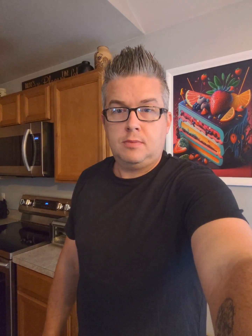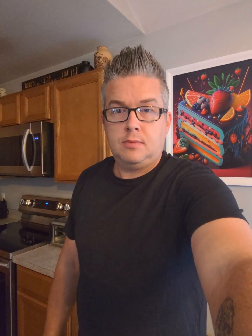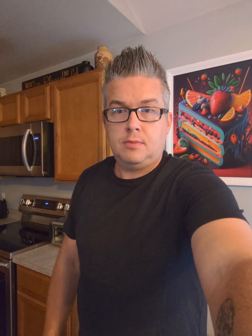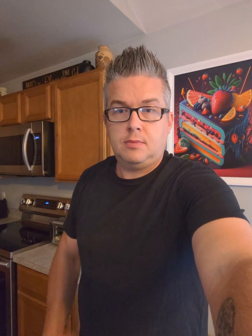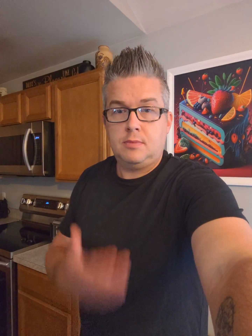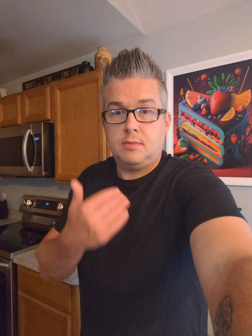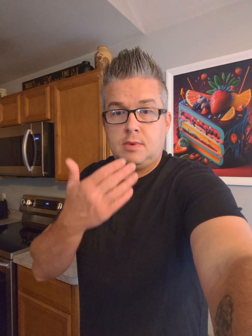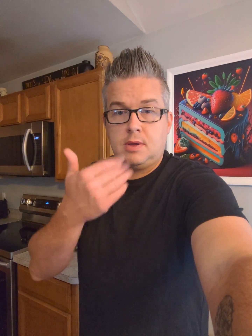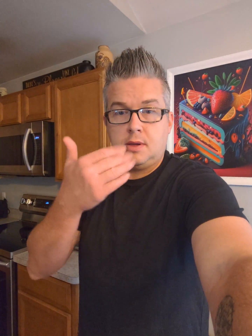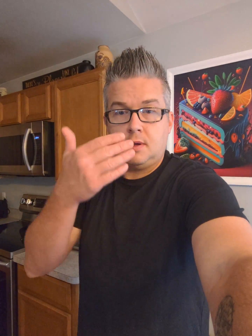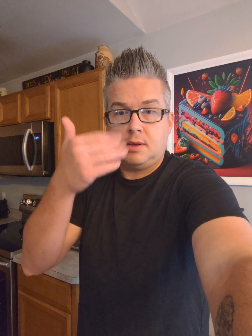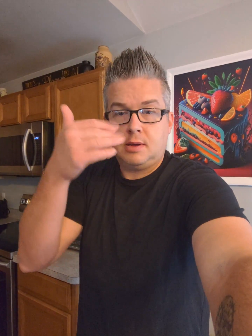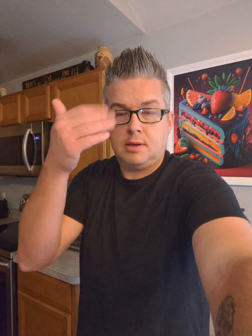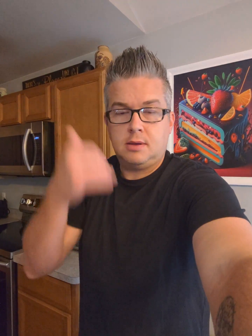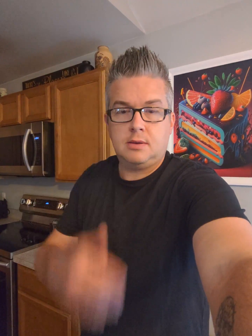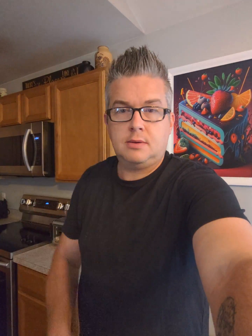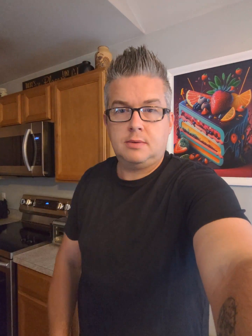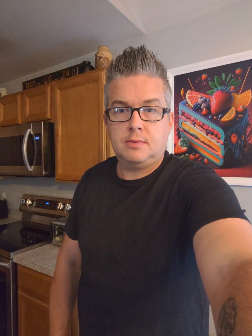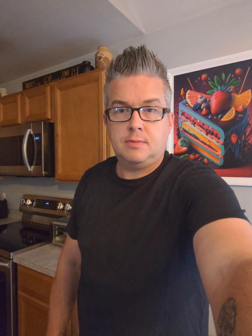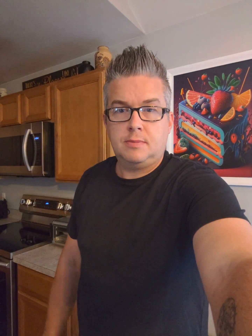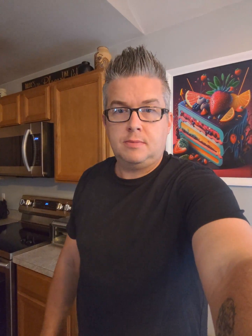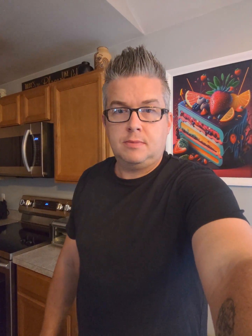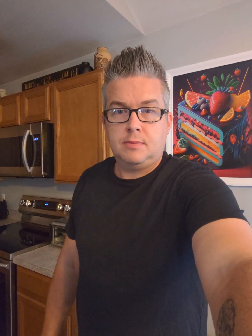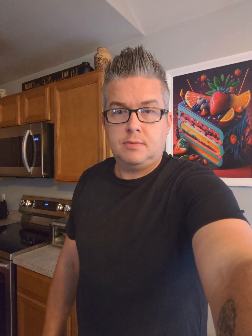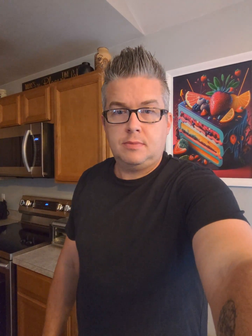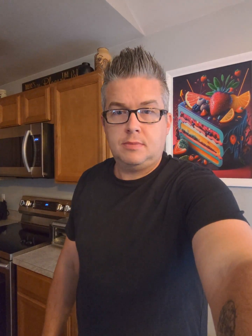butterfly